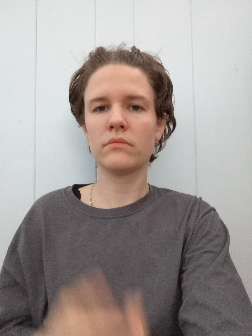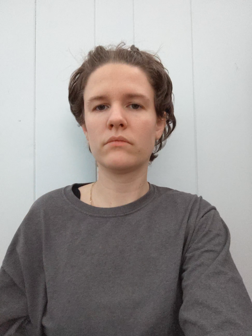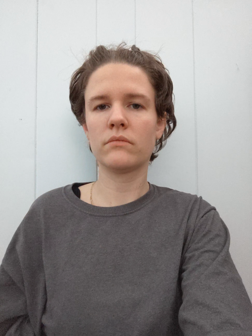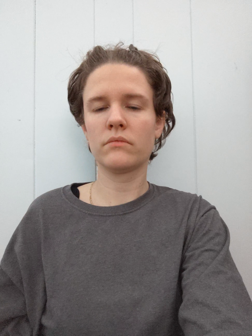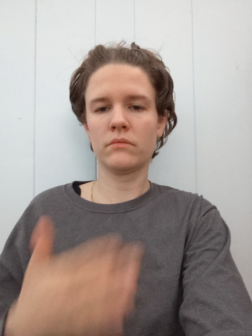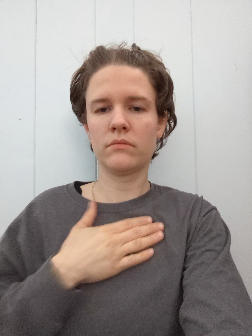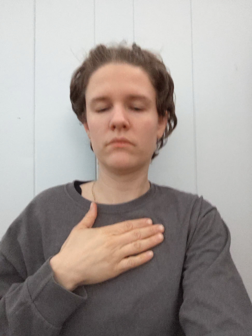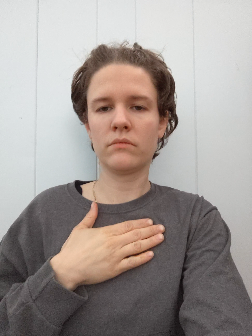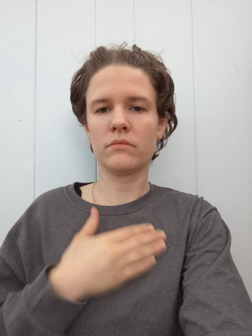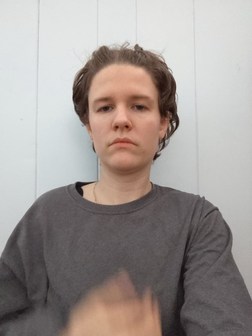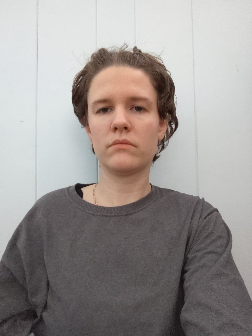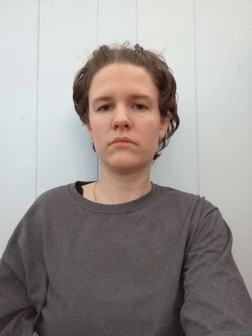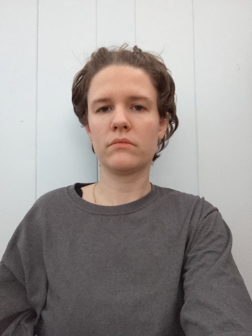my